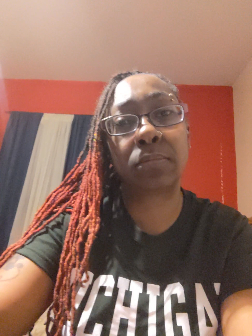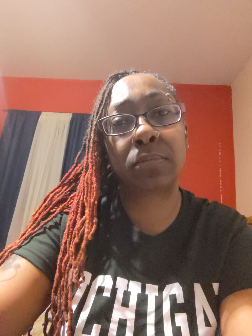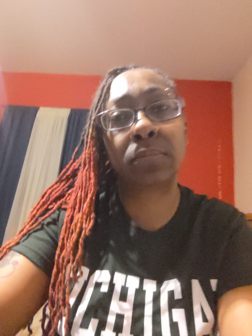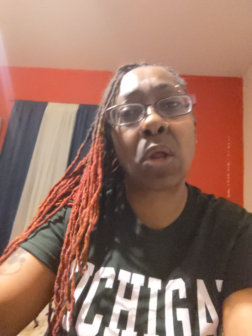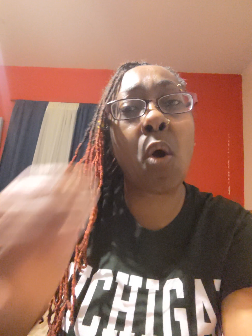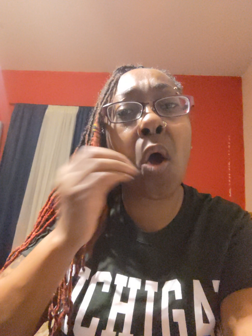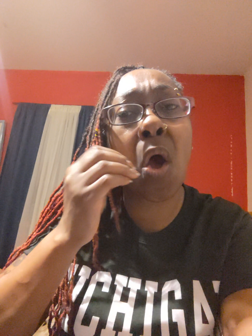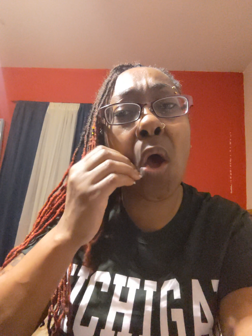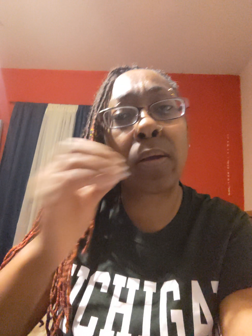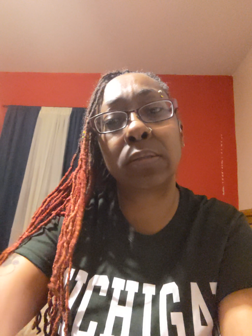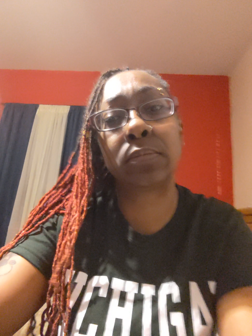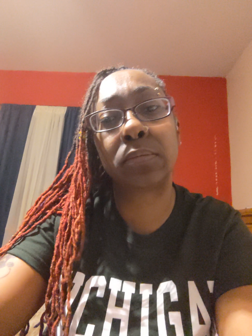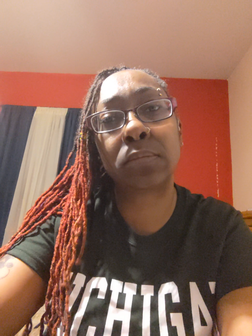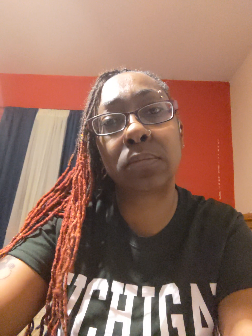home